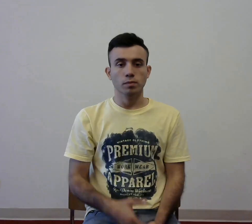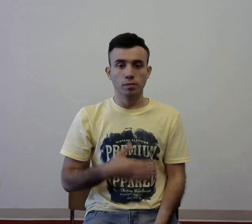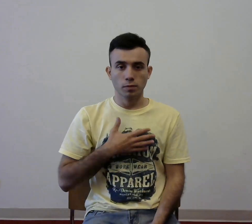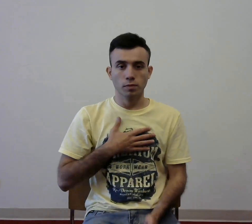mən